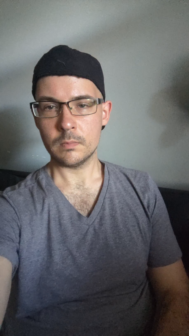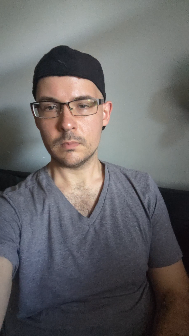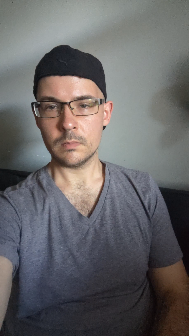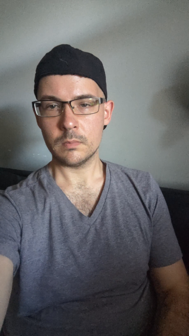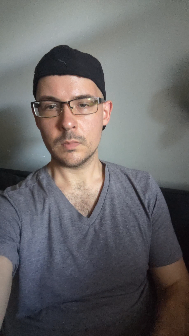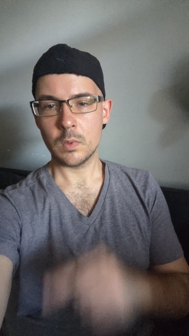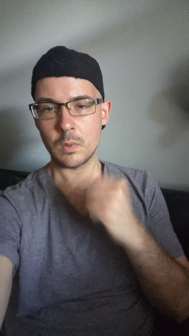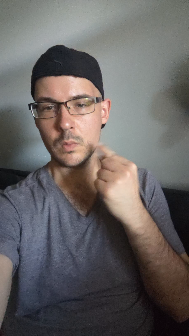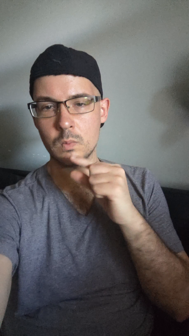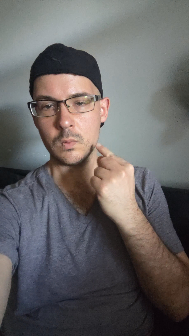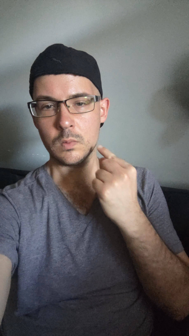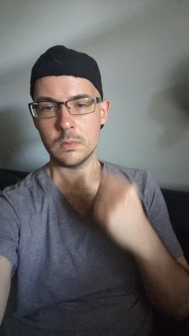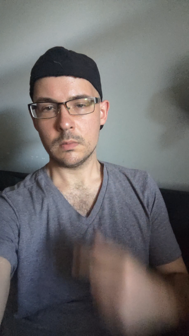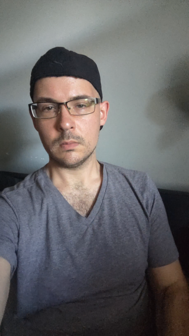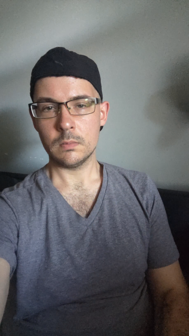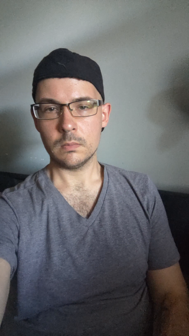glue